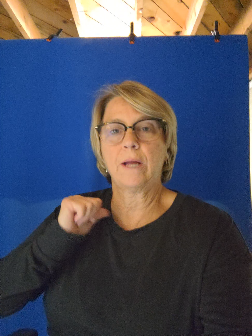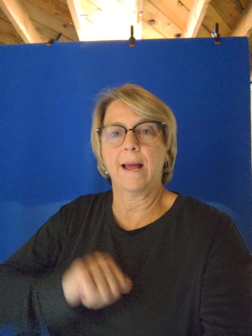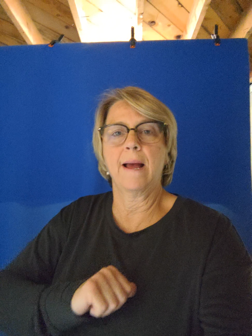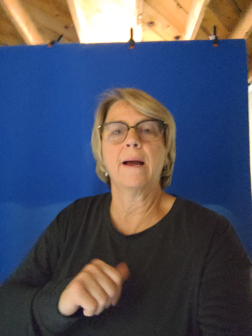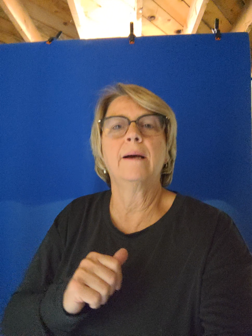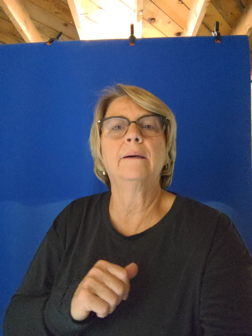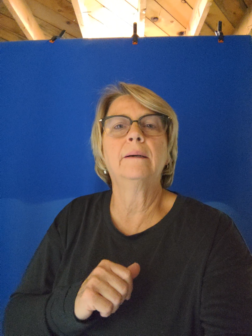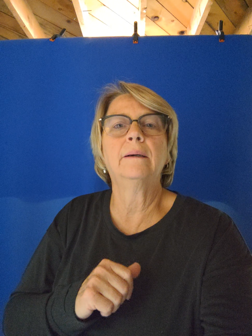jacket